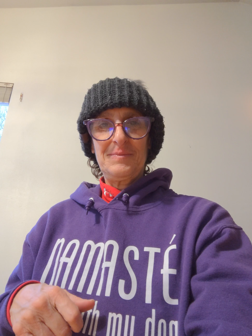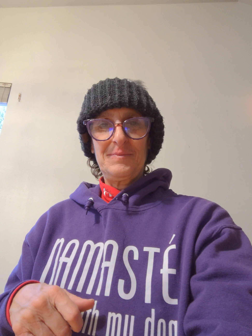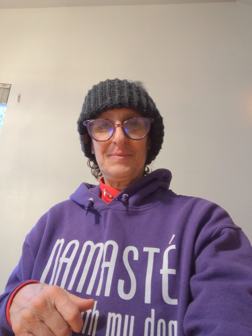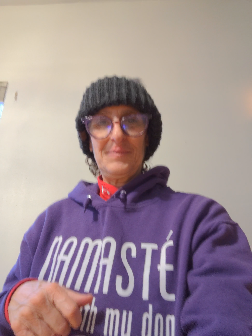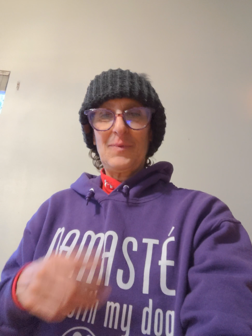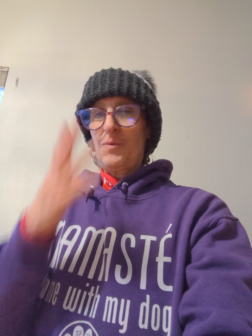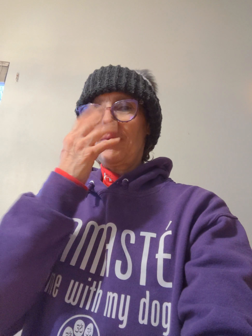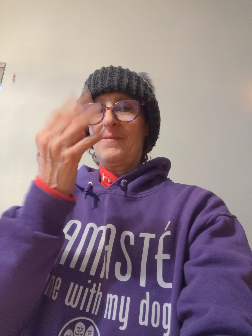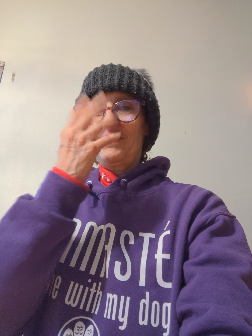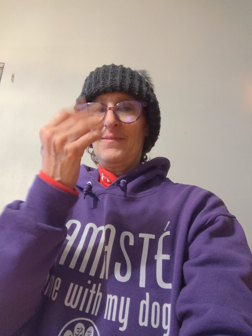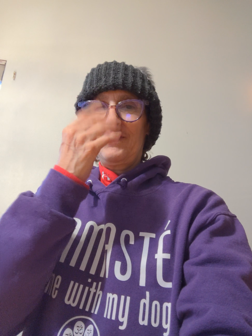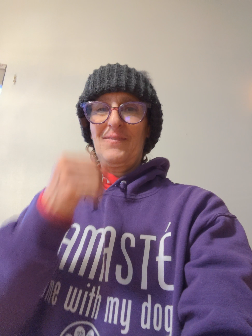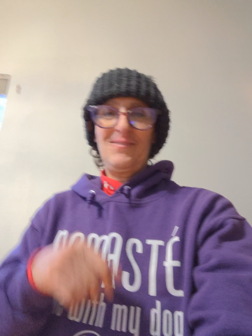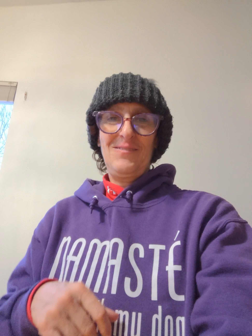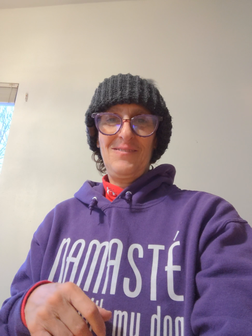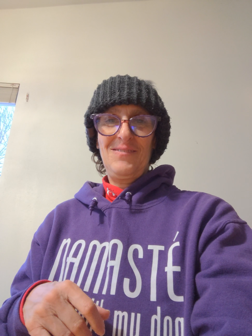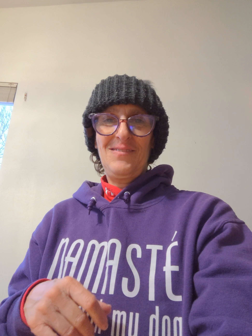wolf